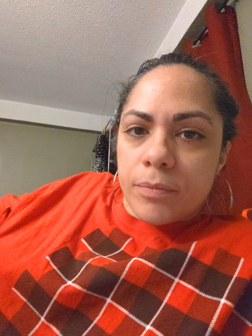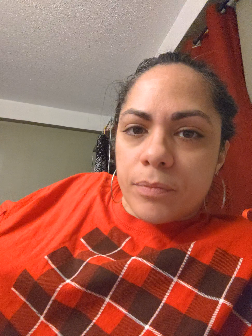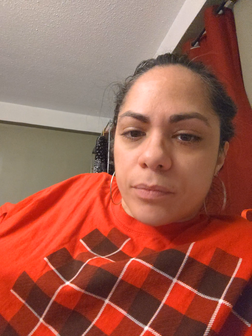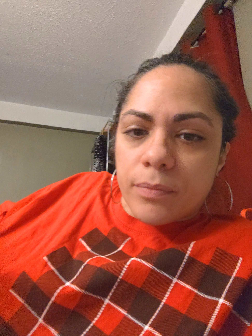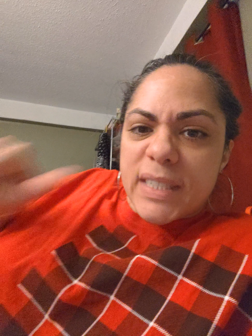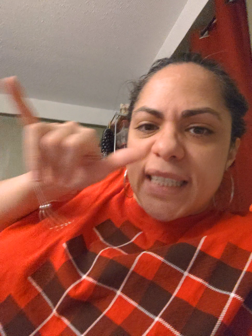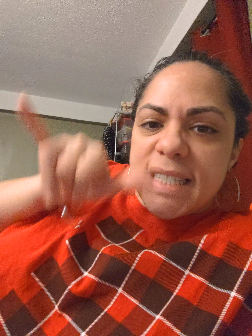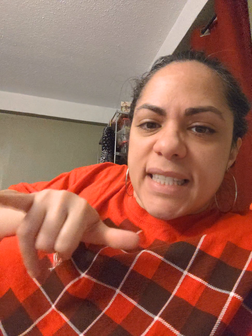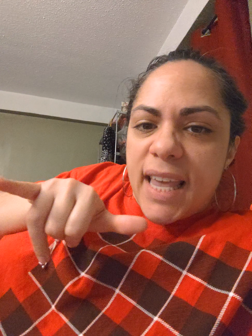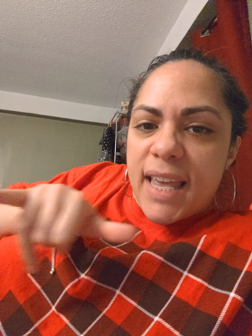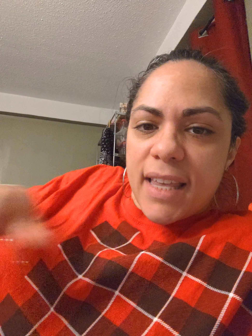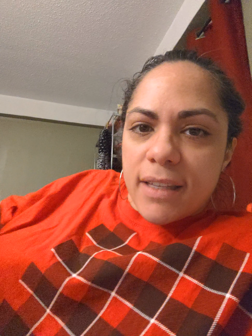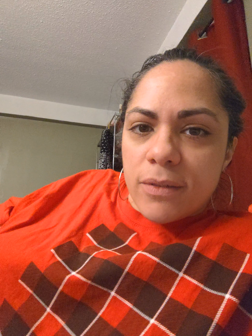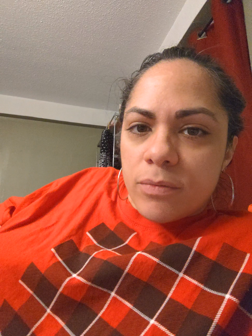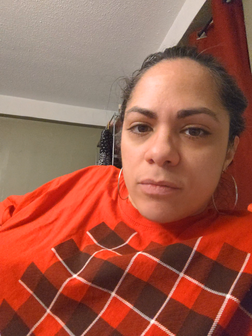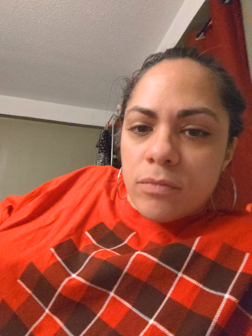stay